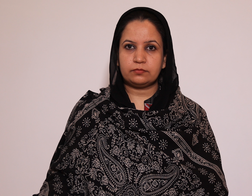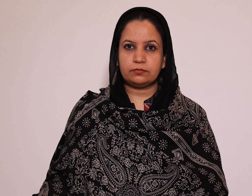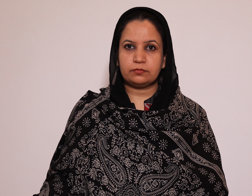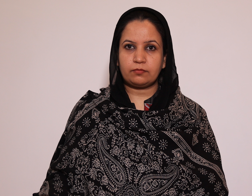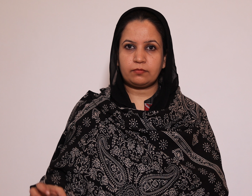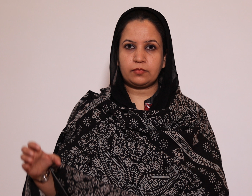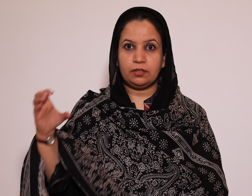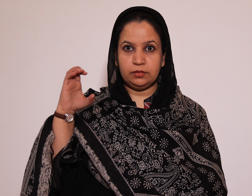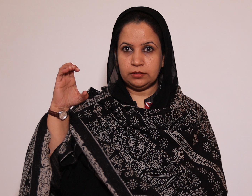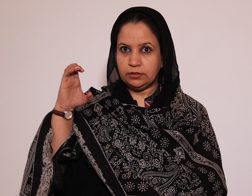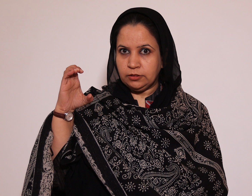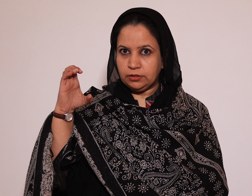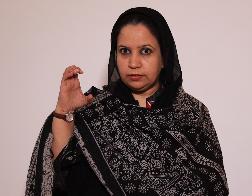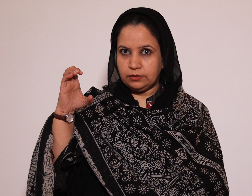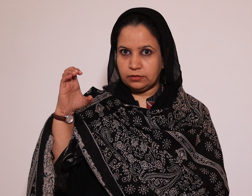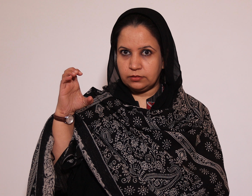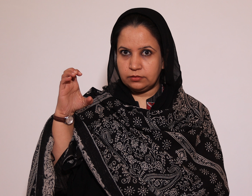stiff